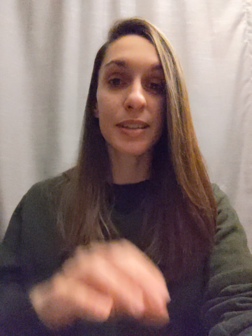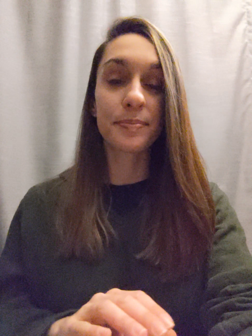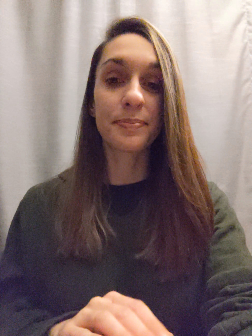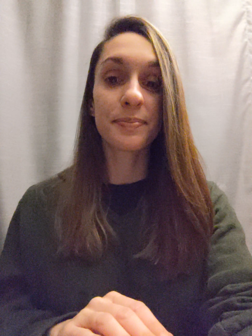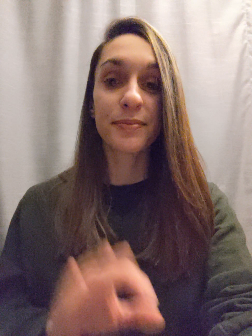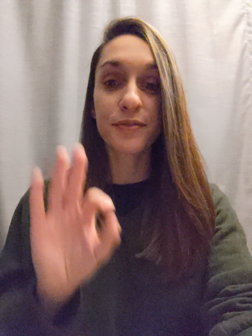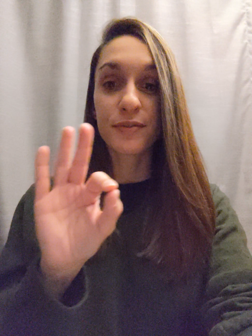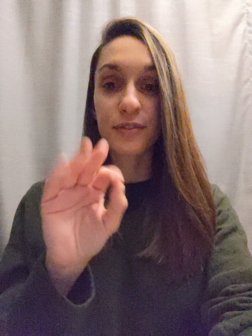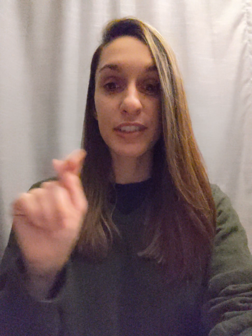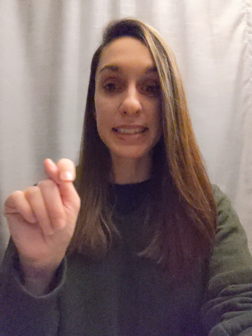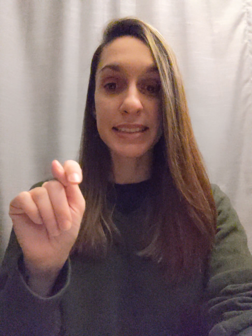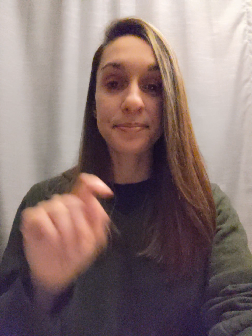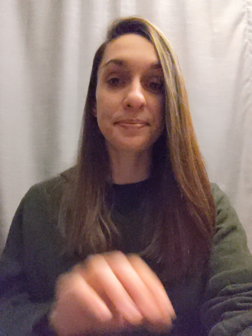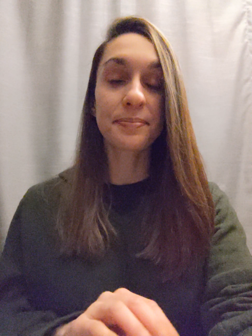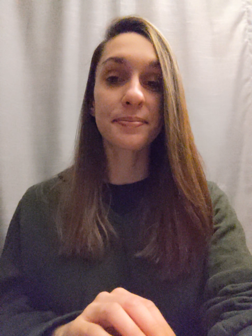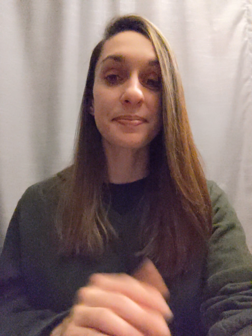feet